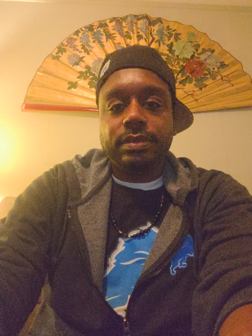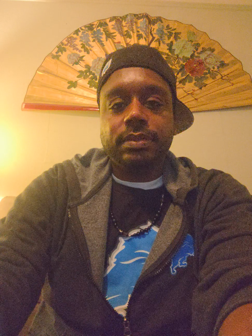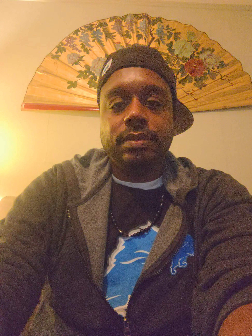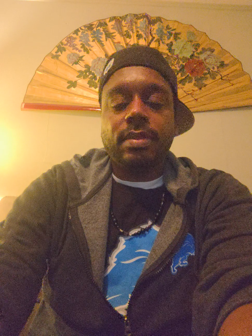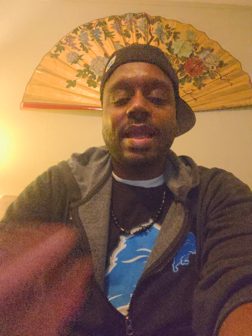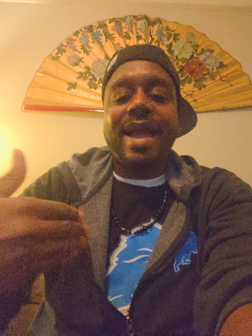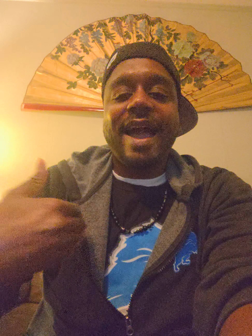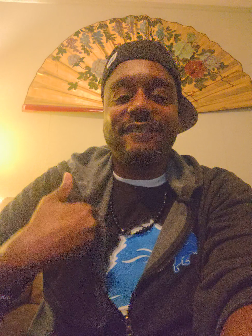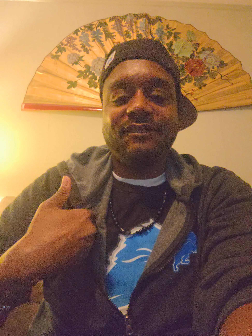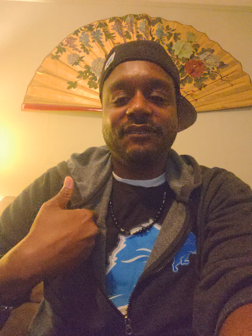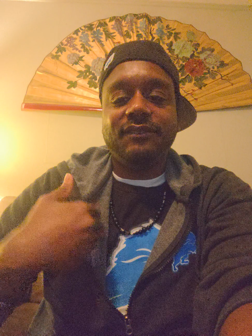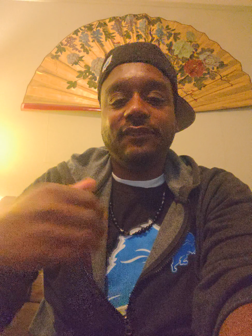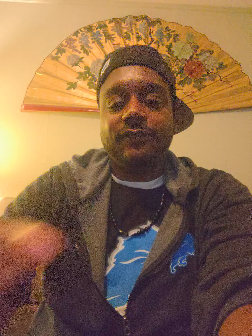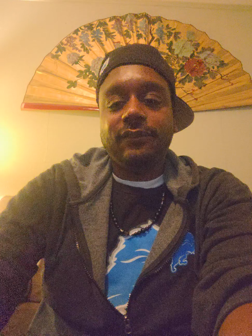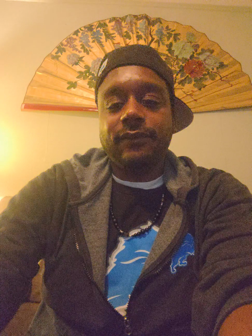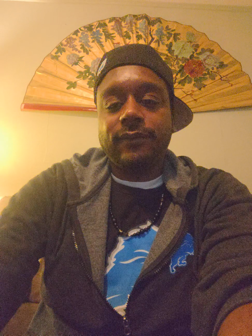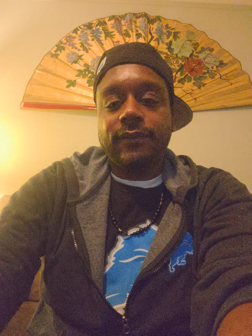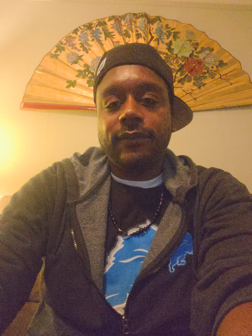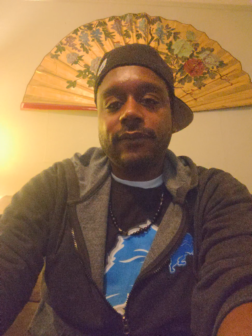have